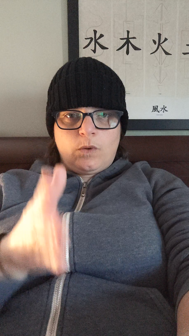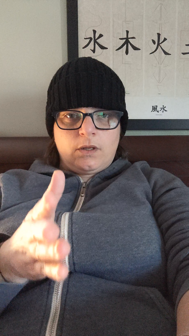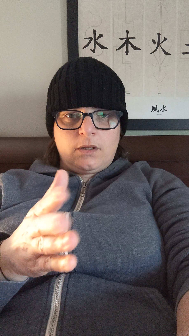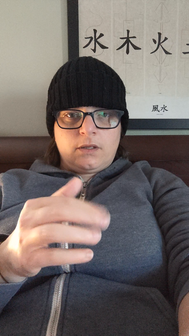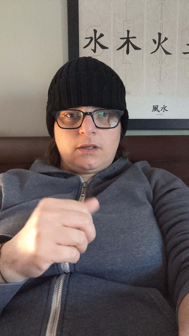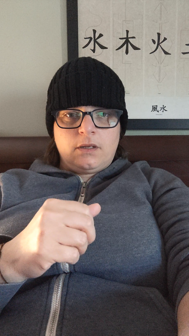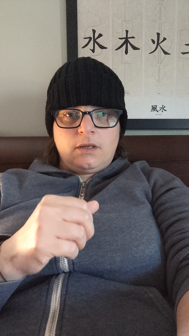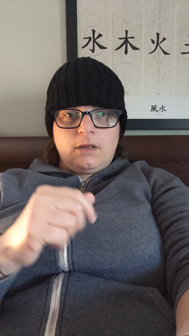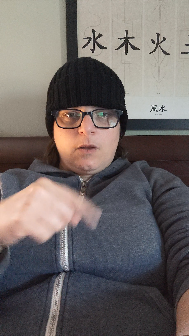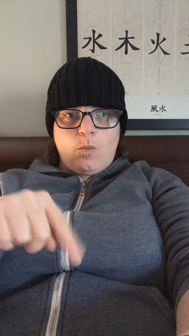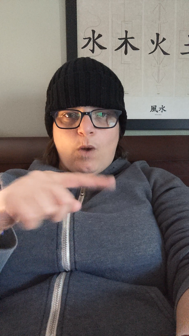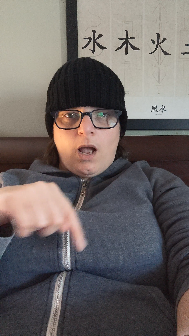around